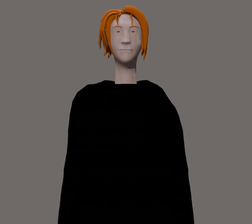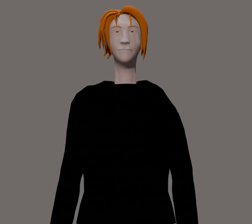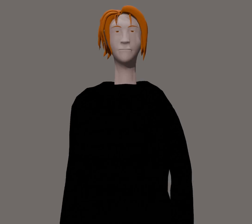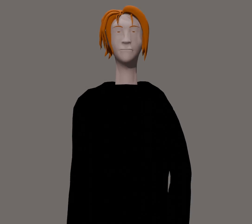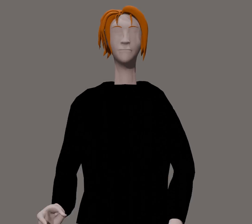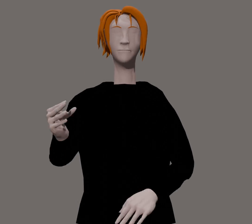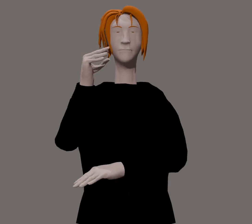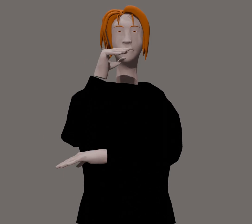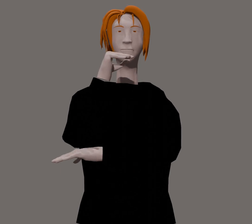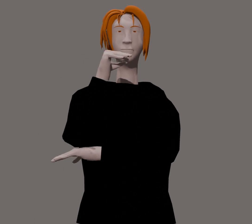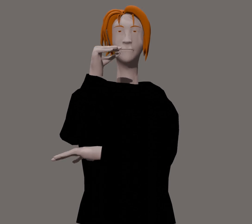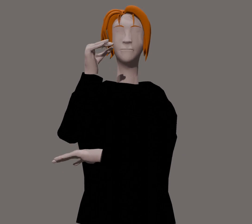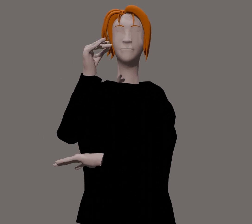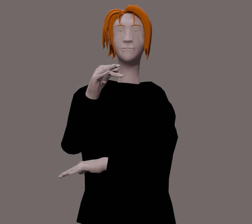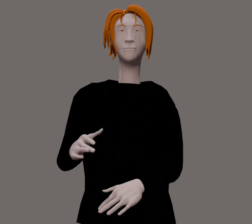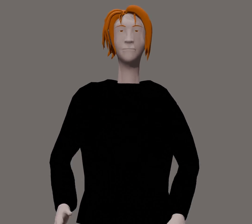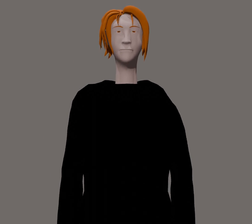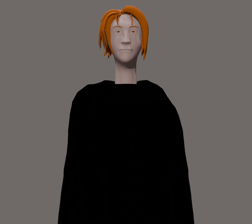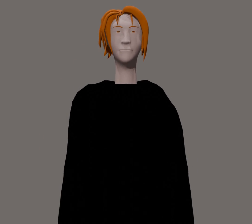Cobra